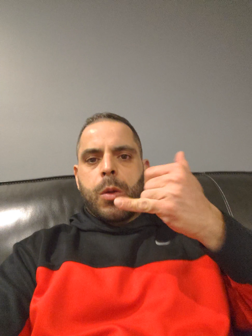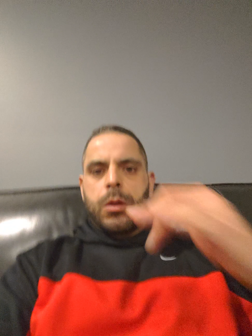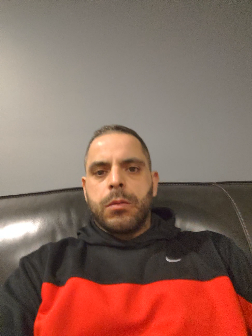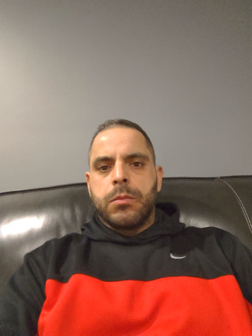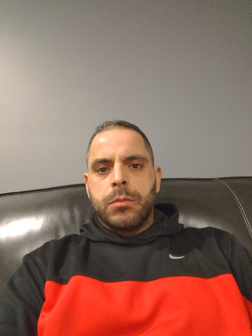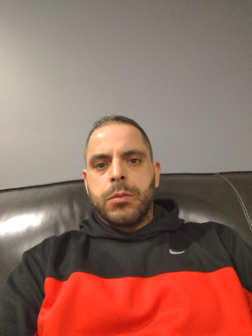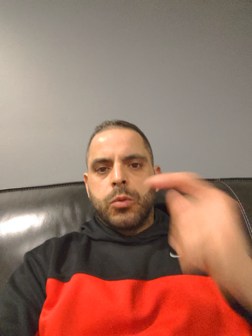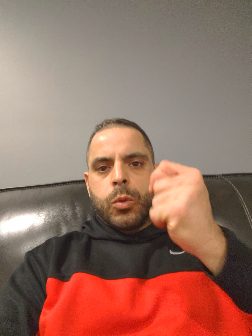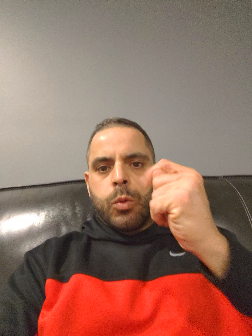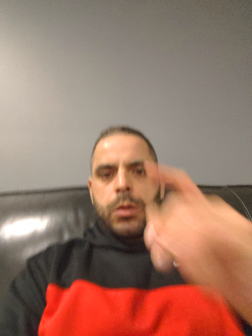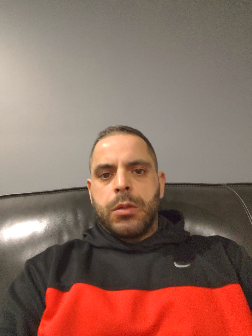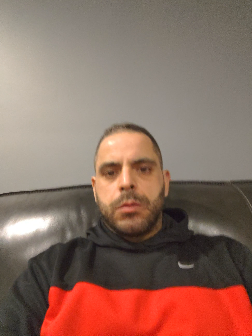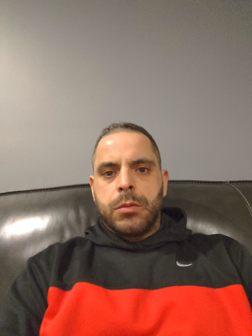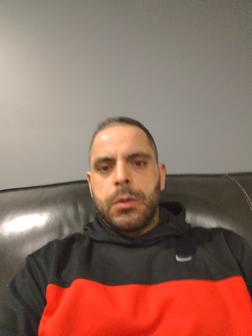toy